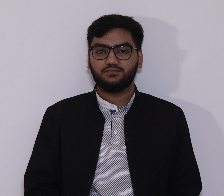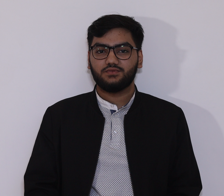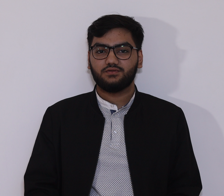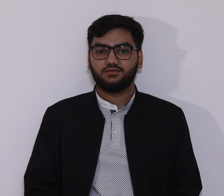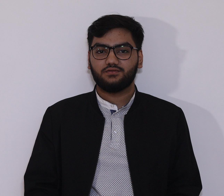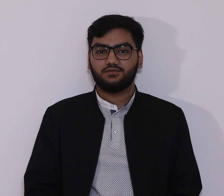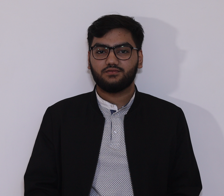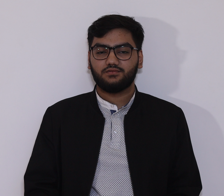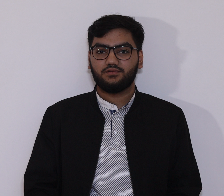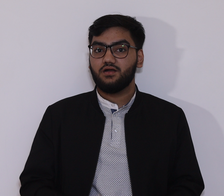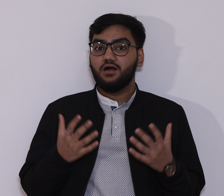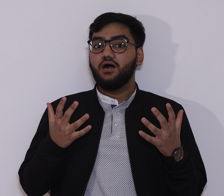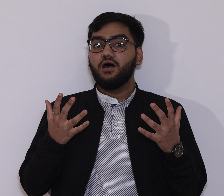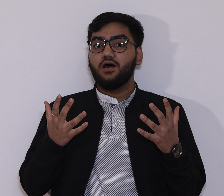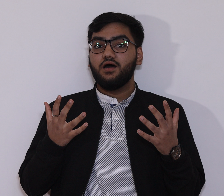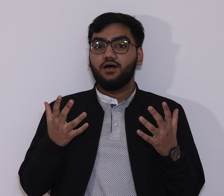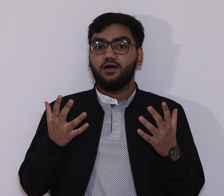surprise